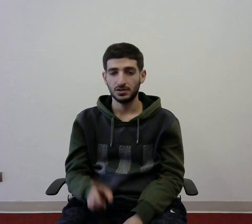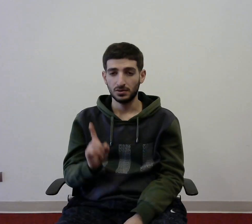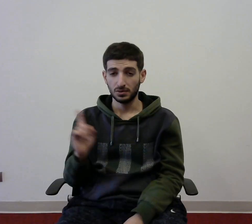O